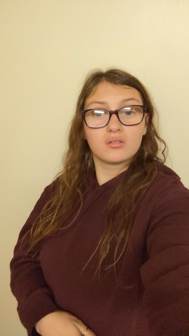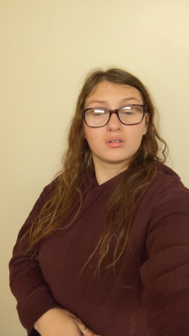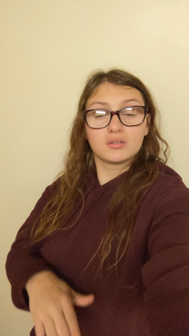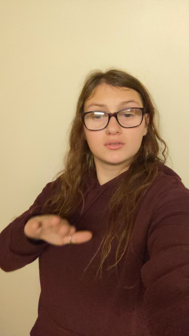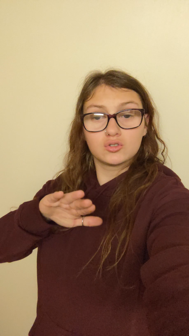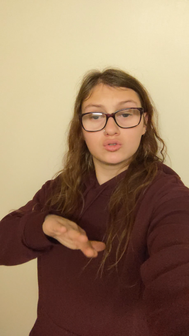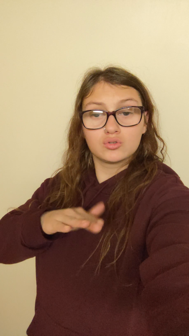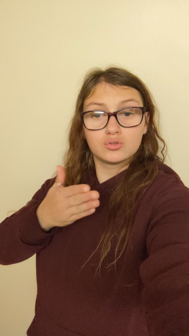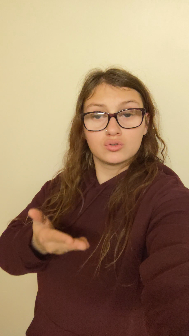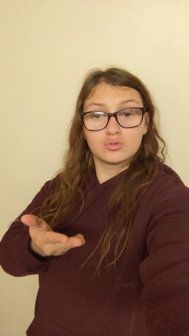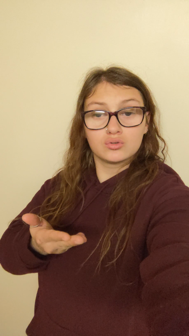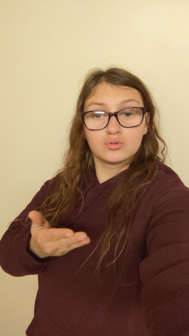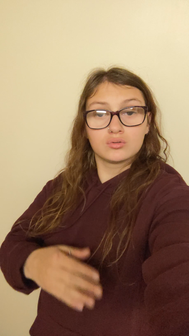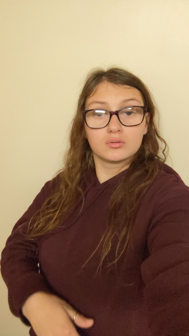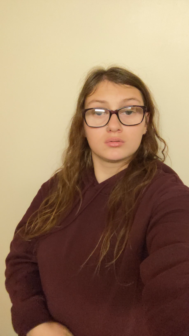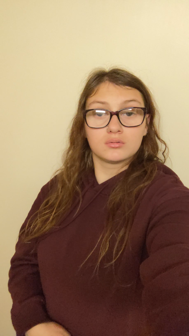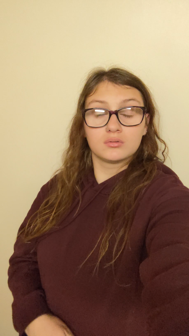cook